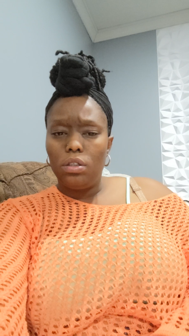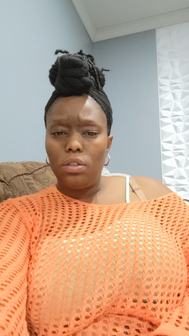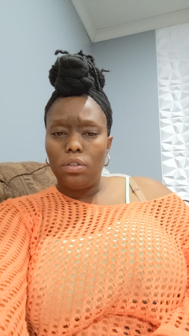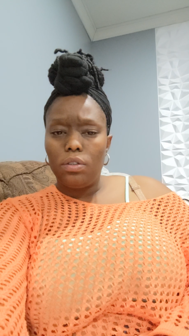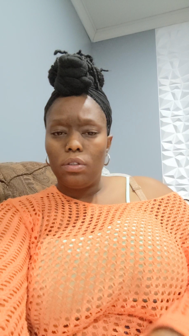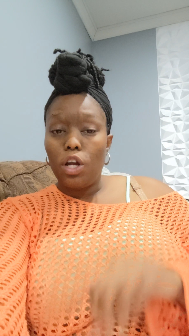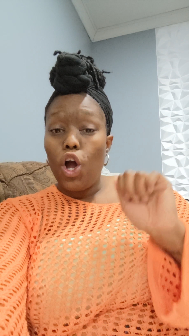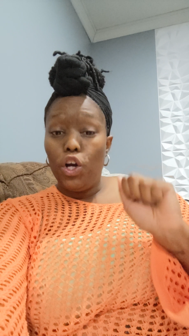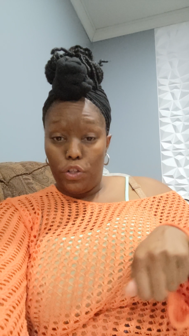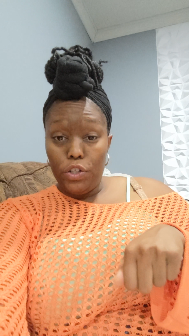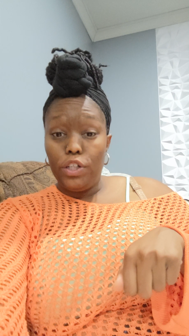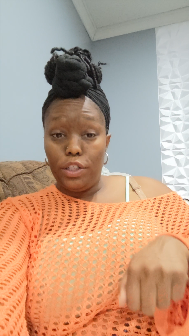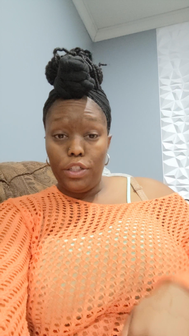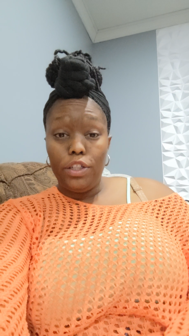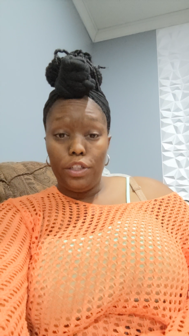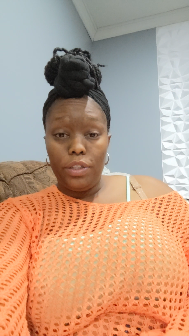could